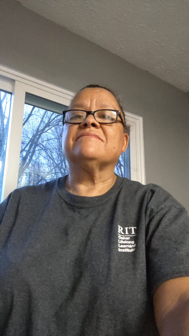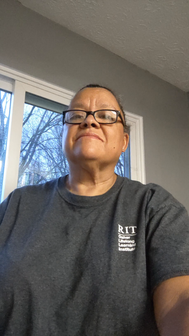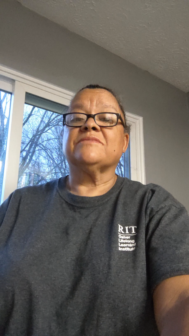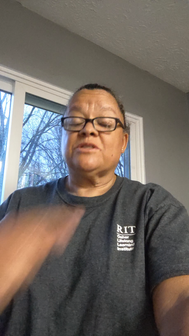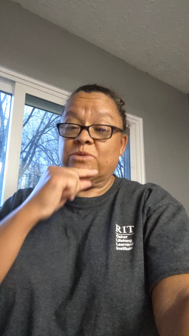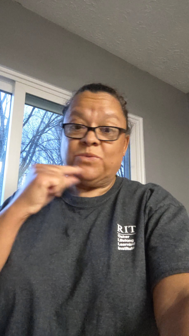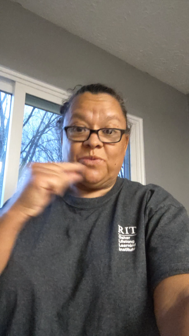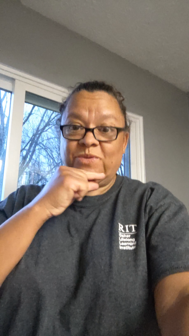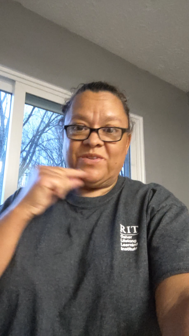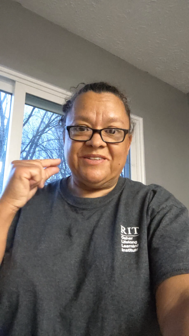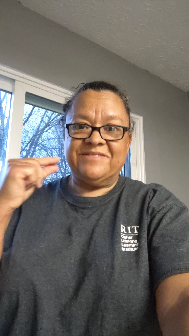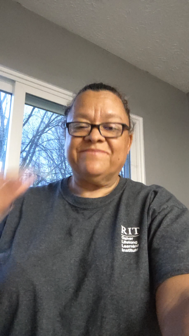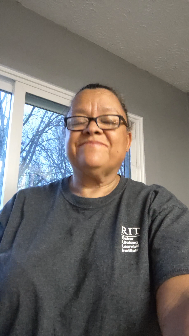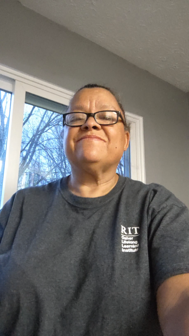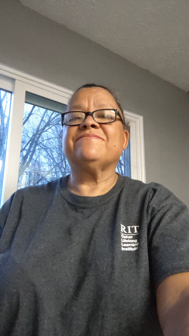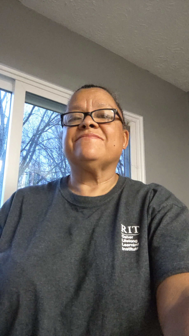glue